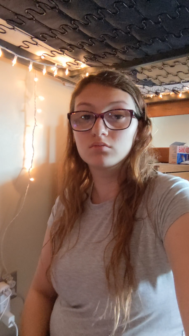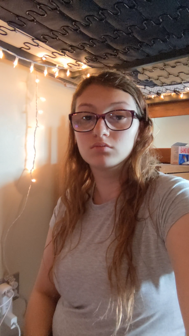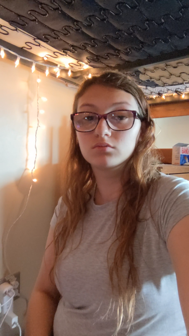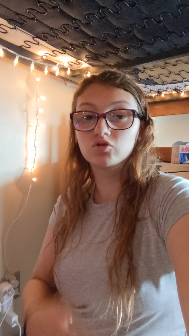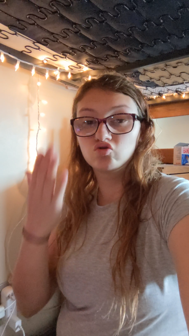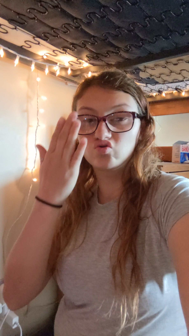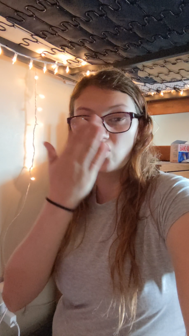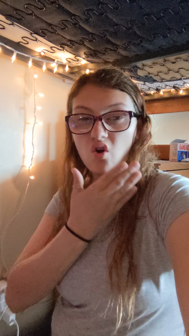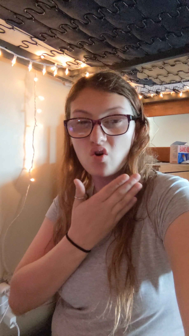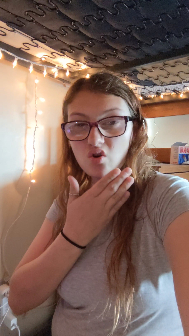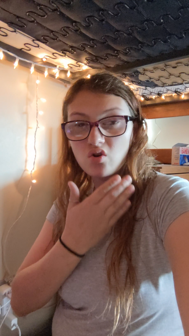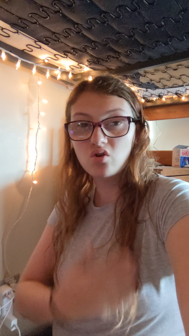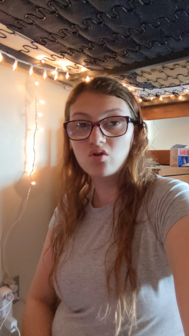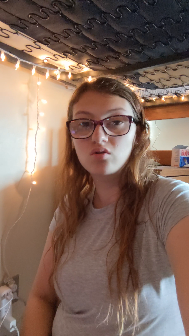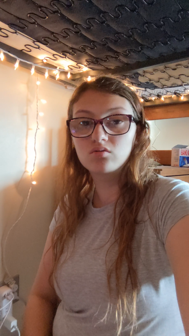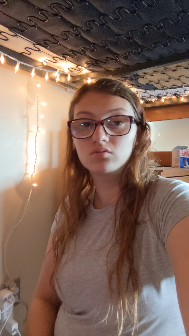dark